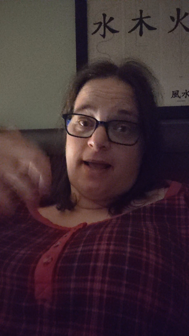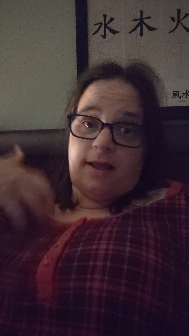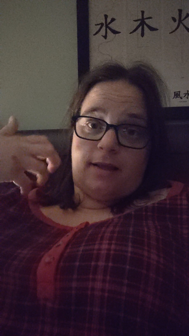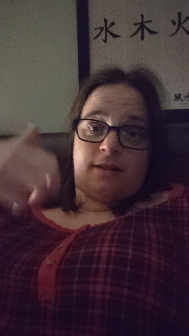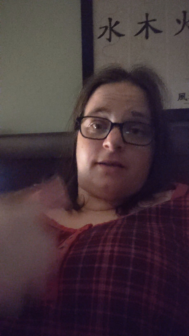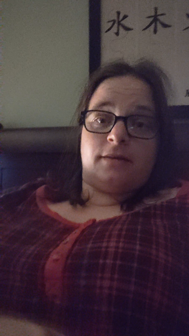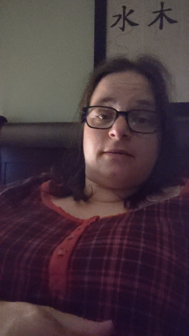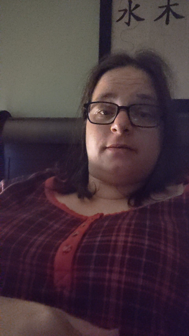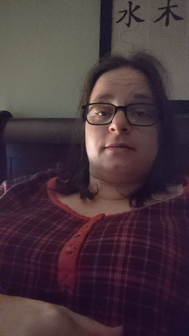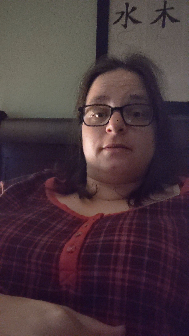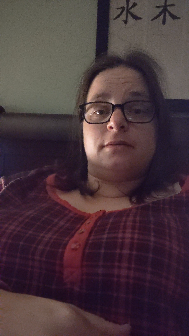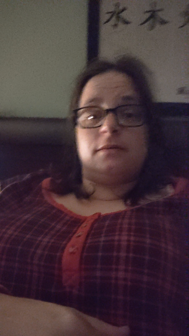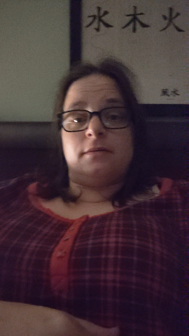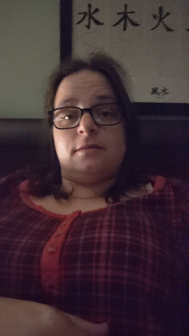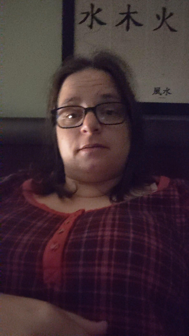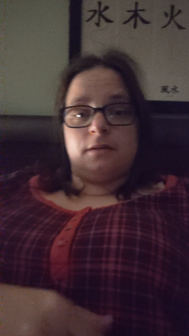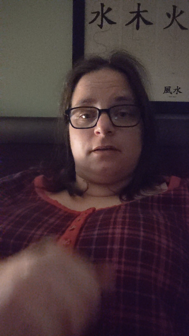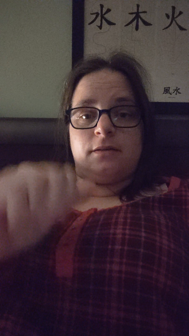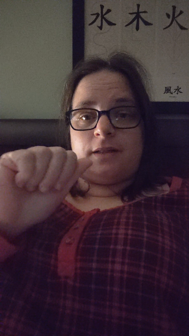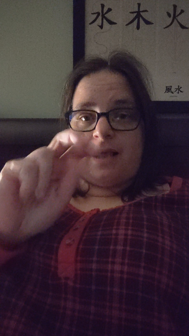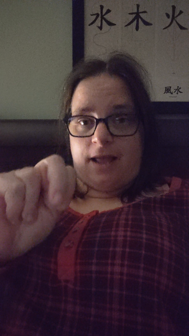an